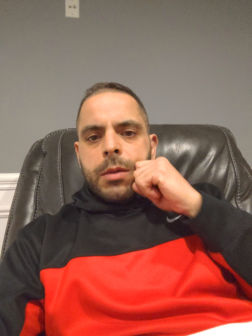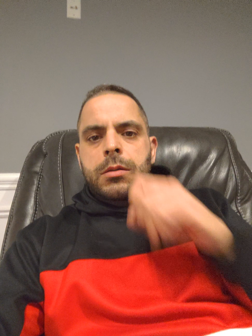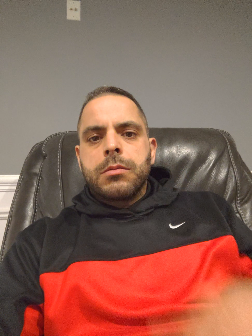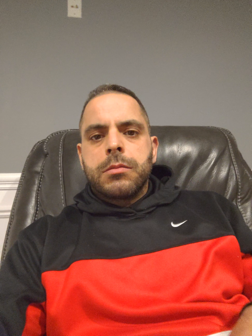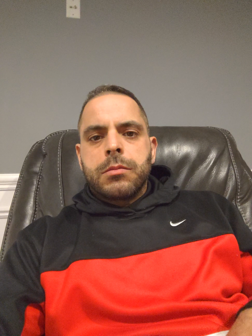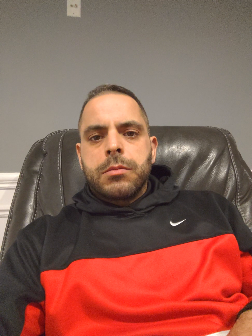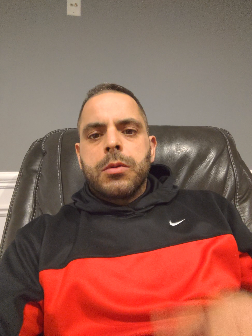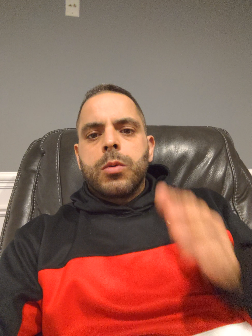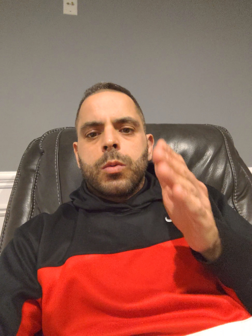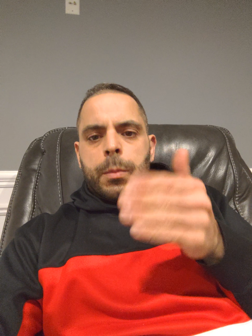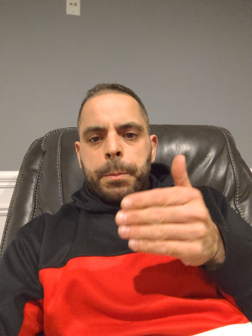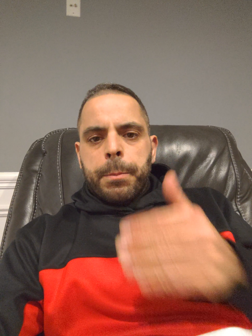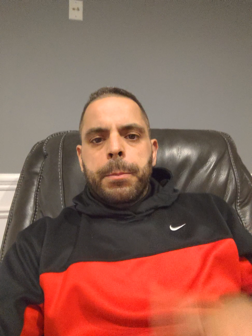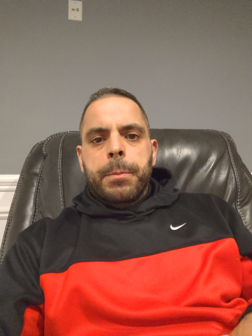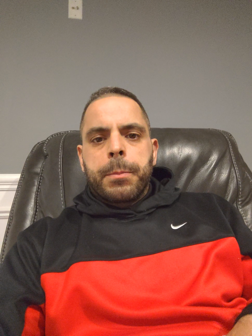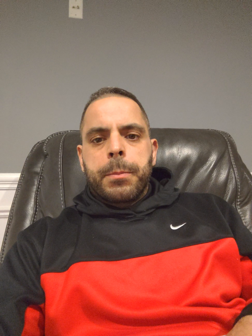room